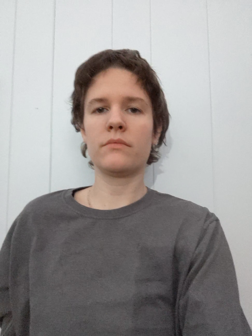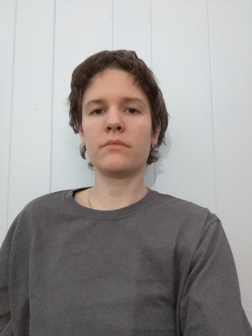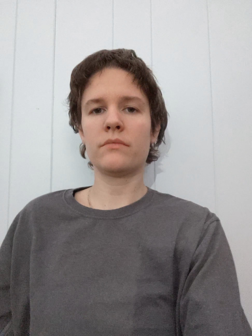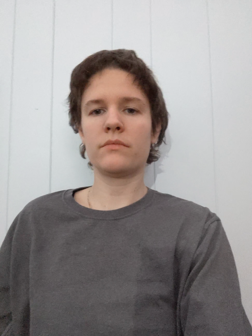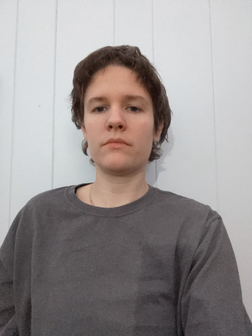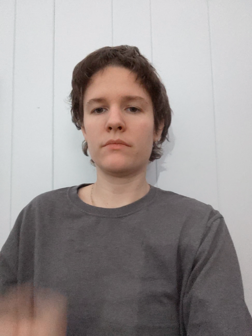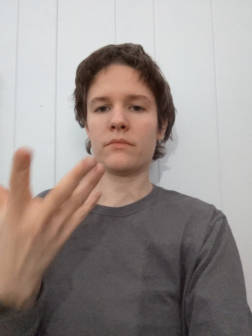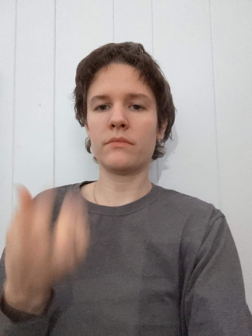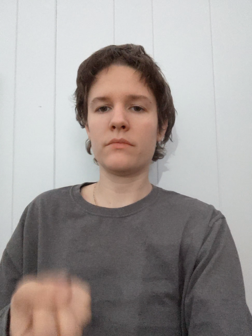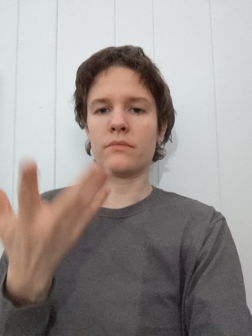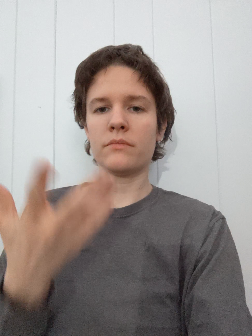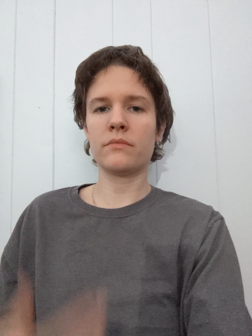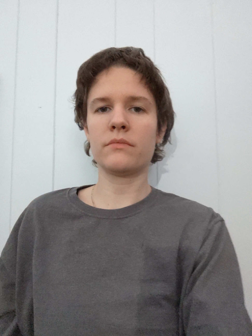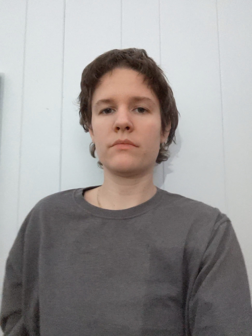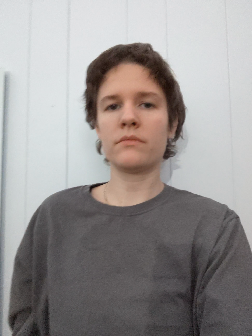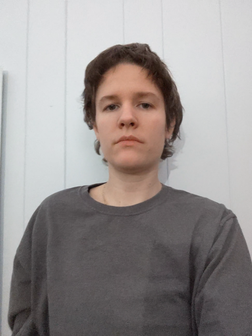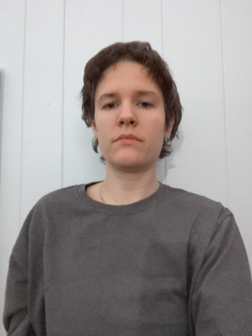many